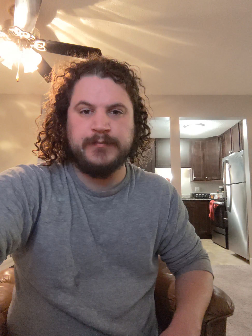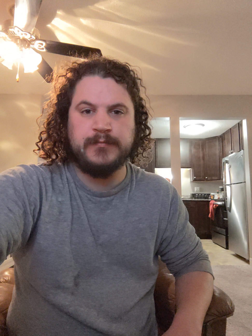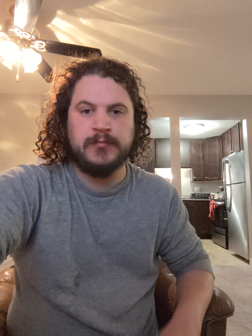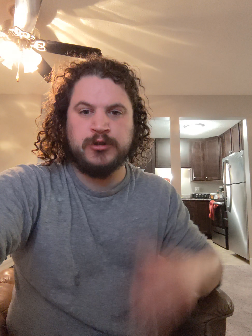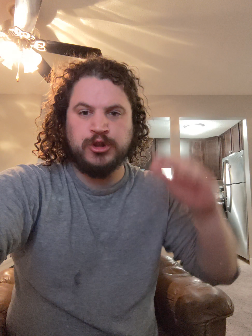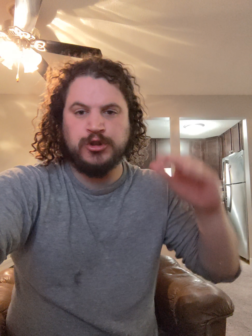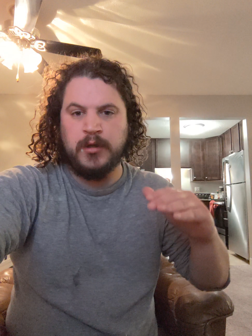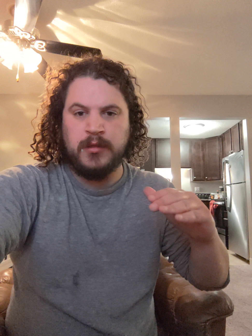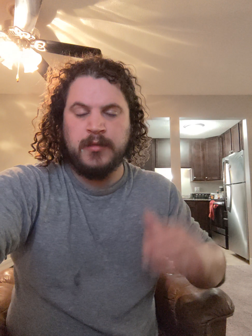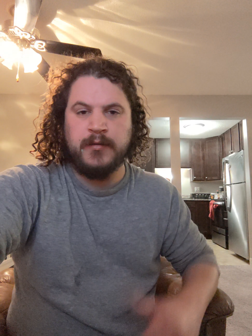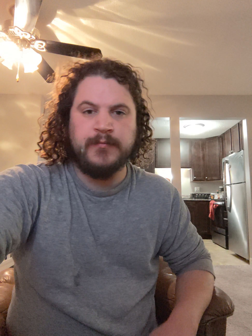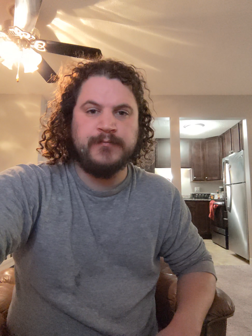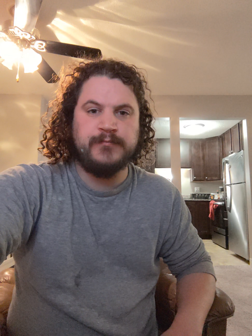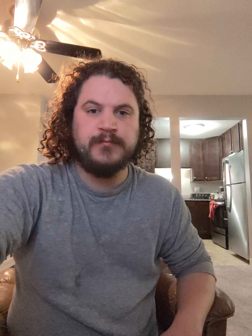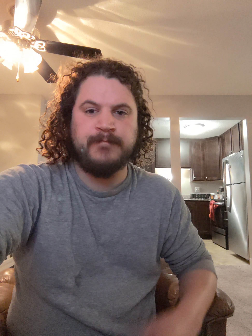child